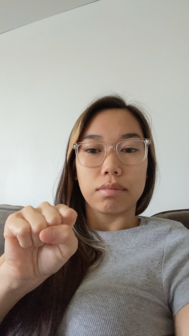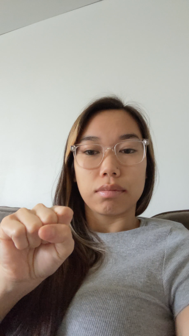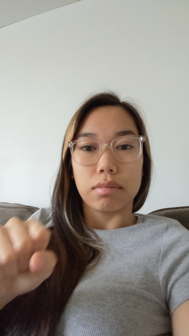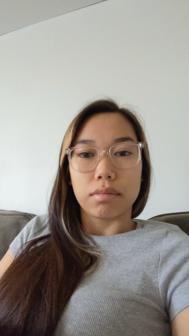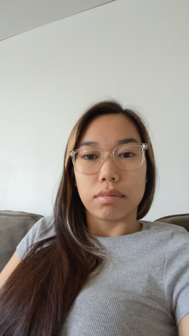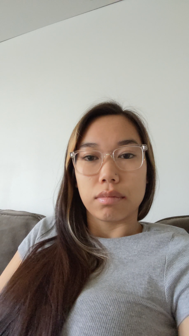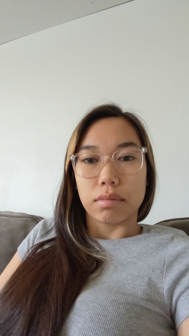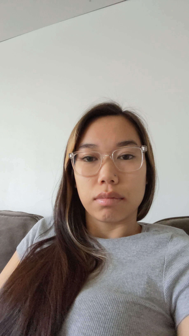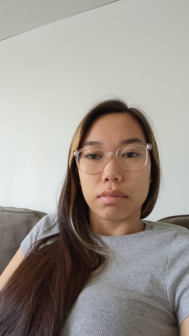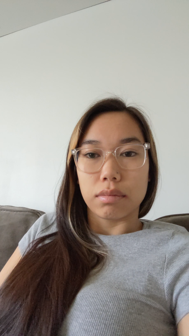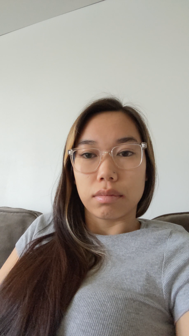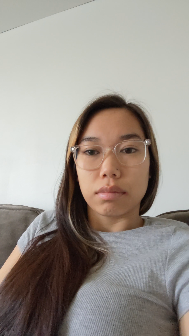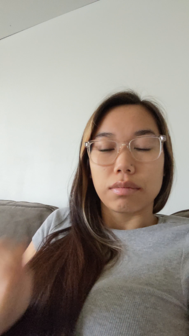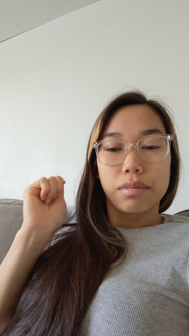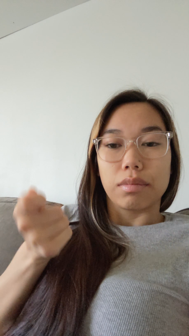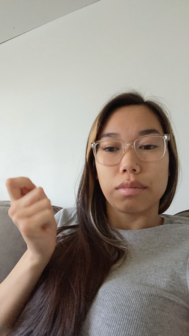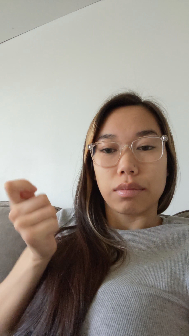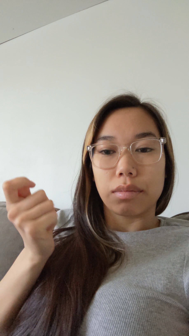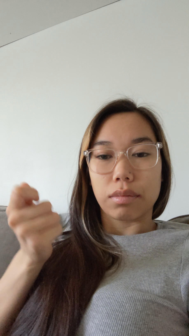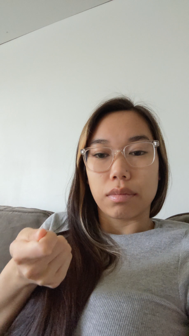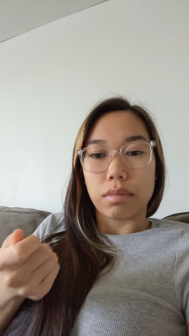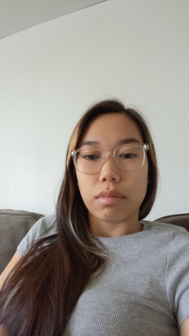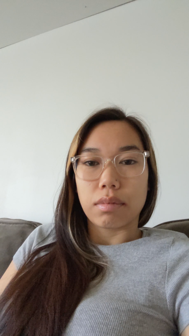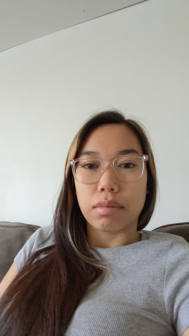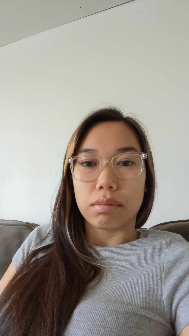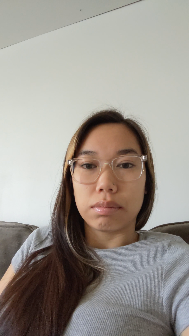bat